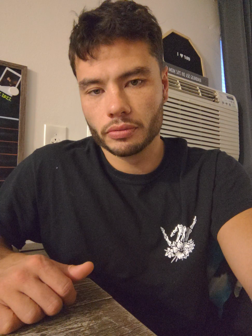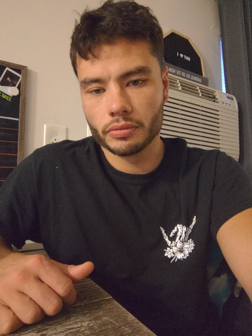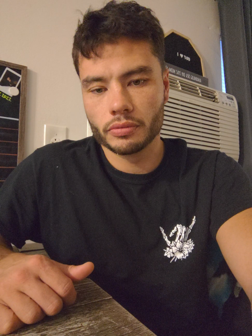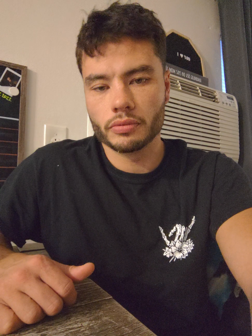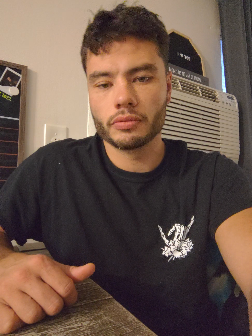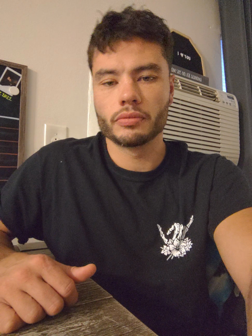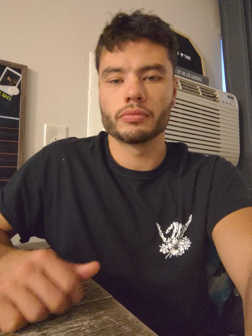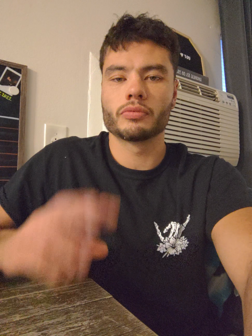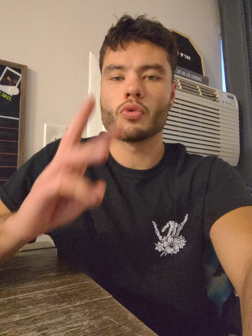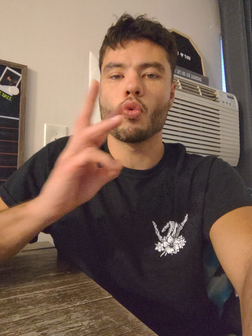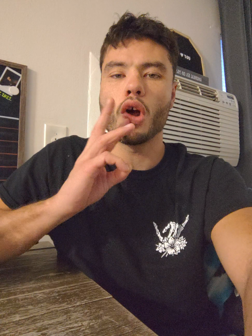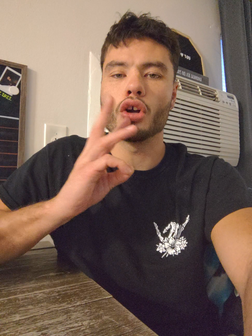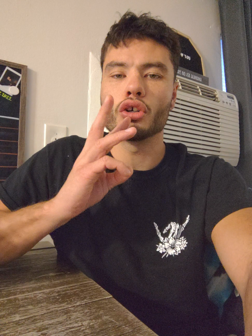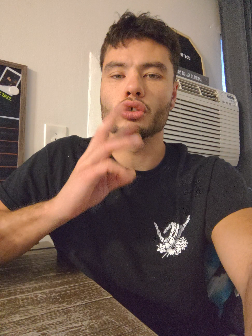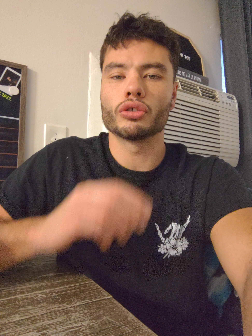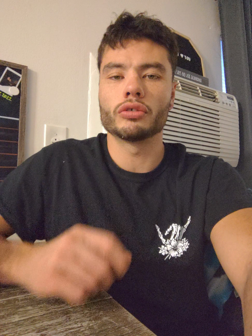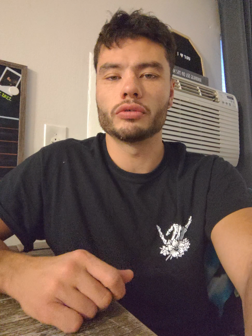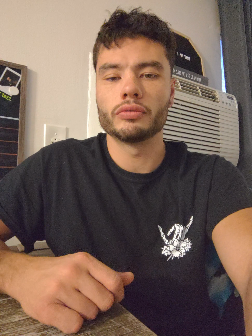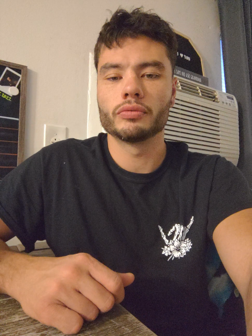water